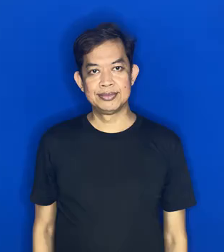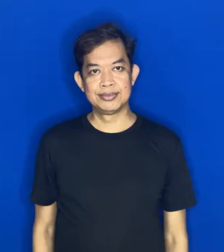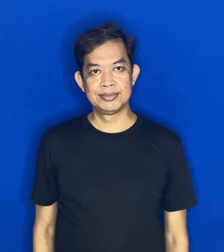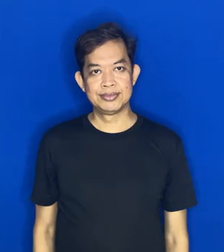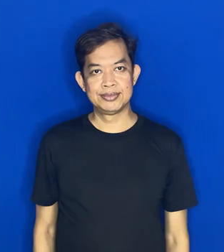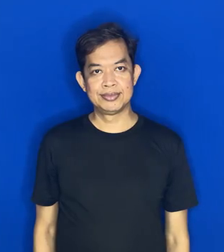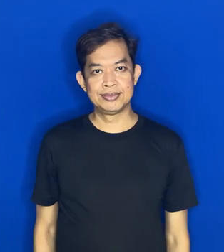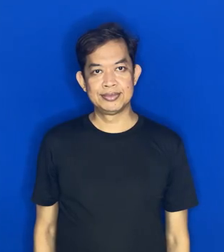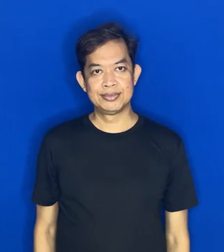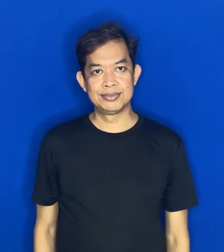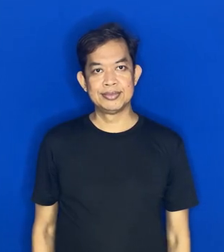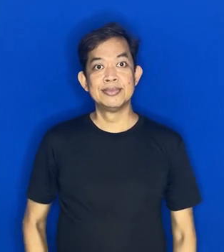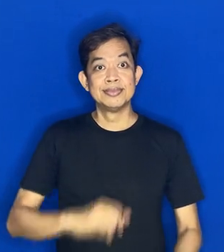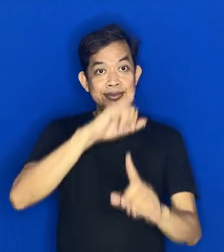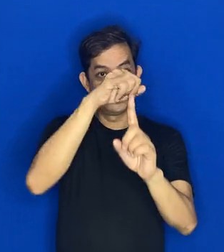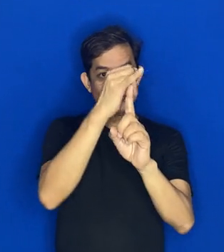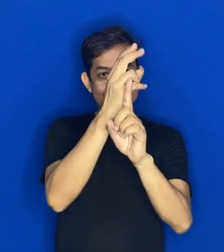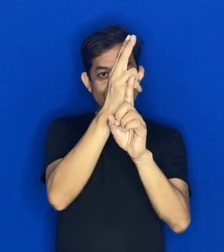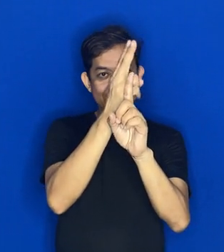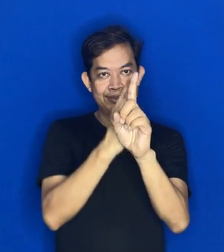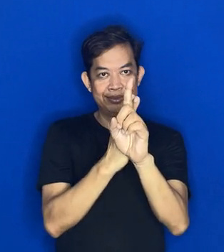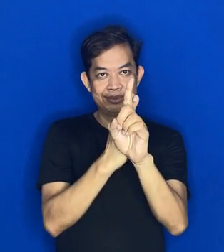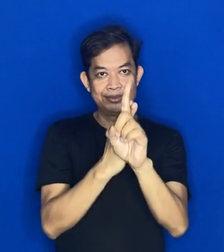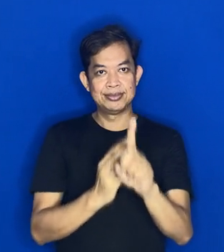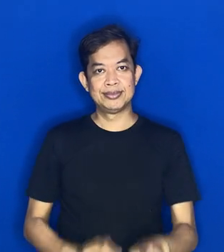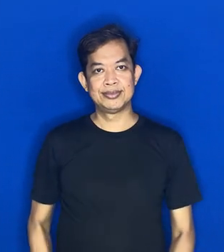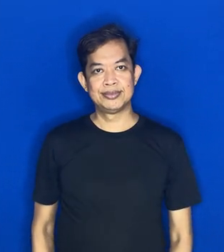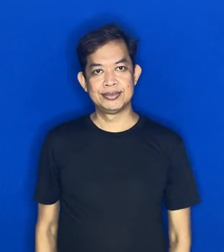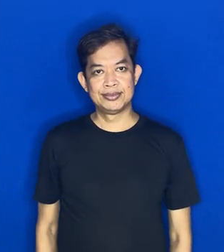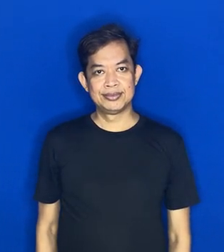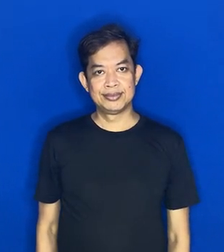june